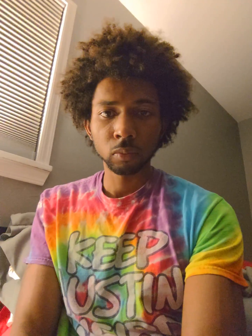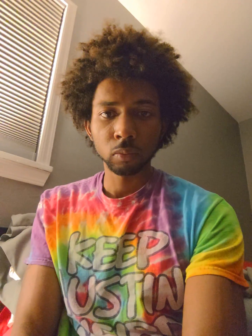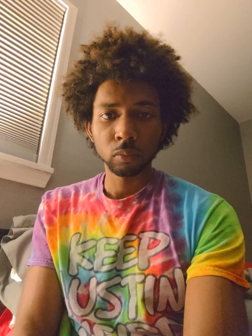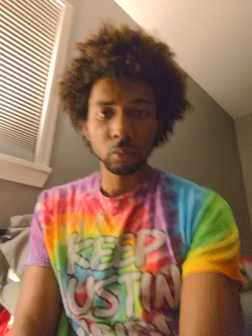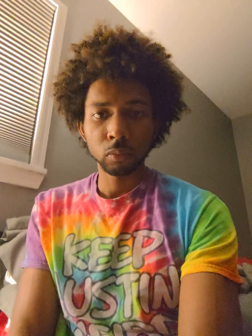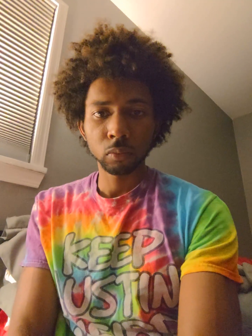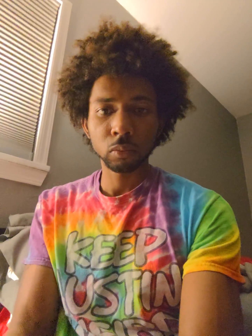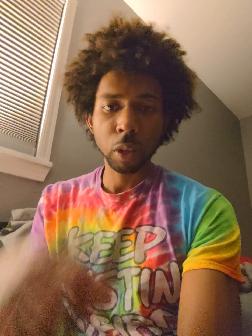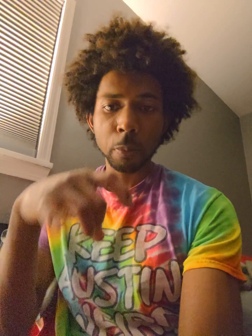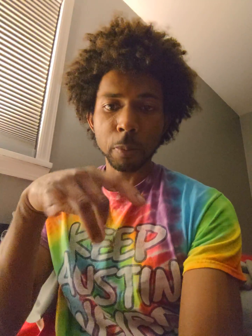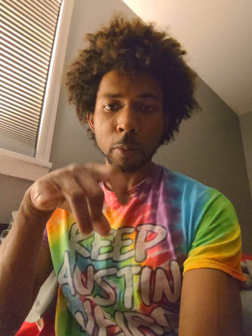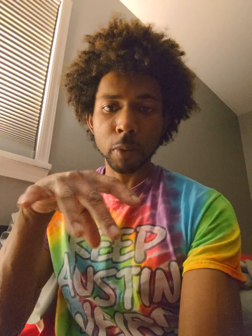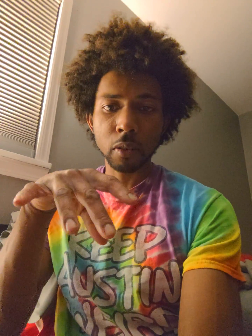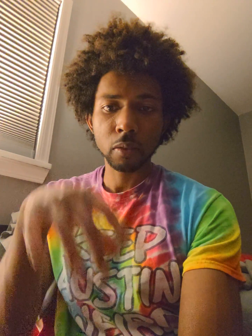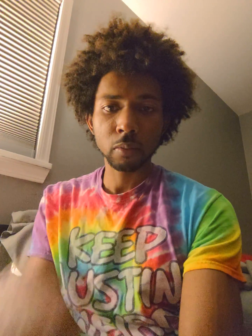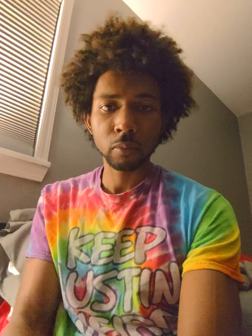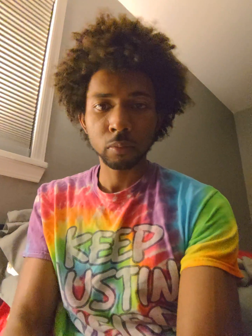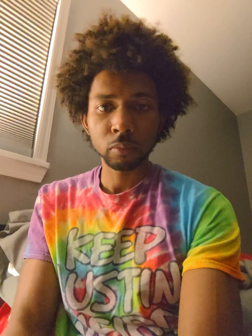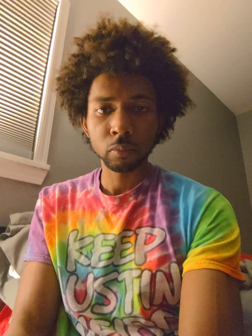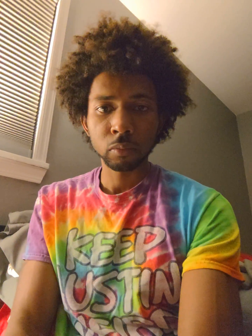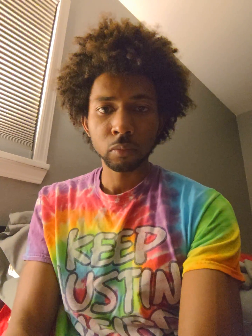pumpkin